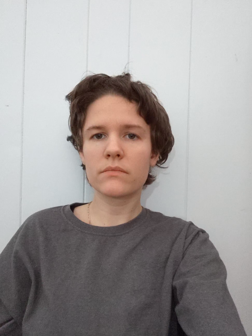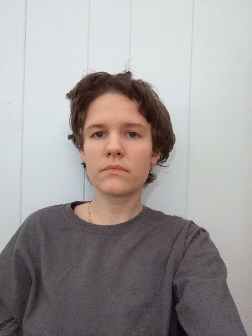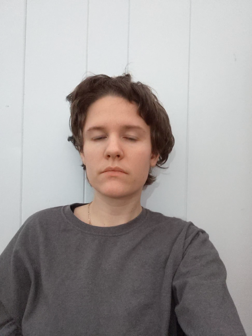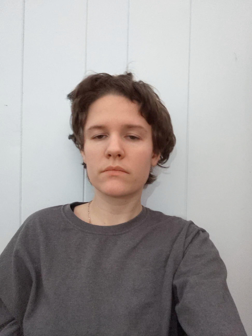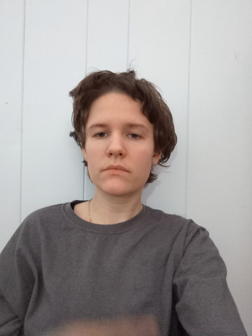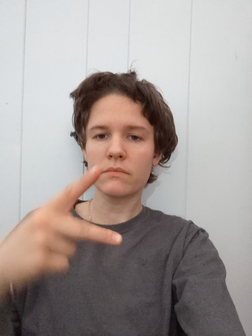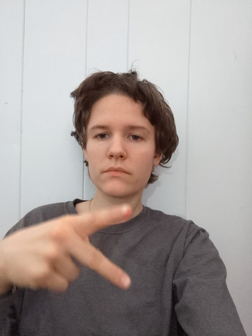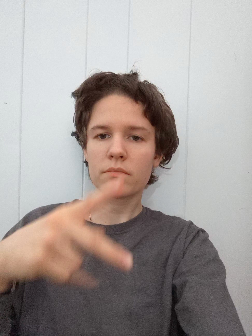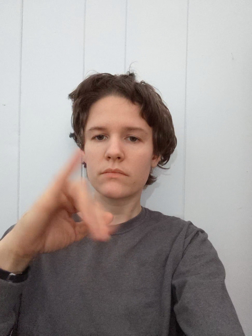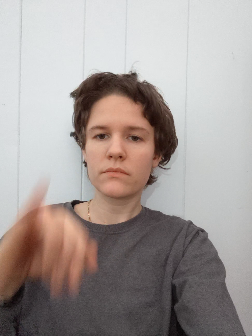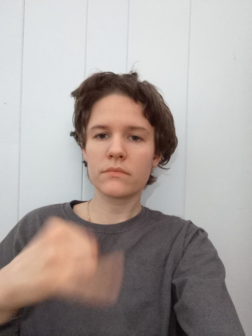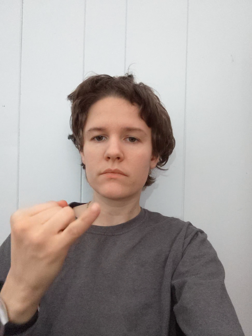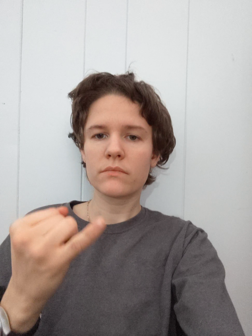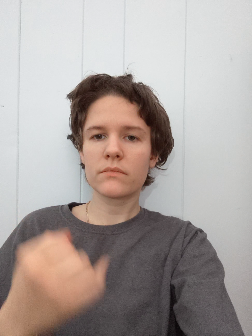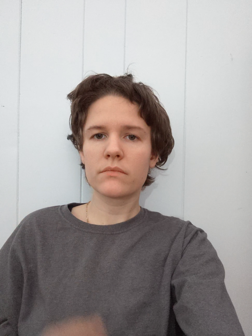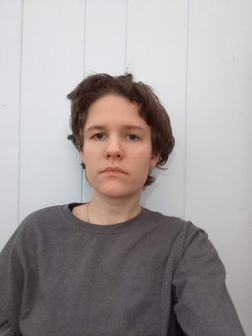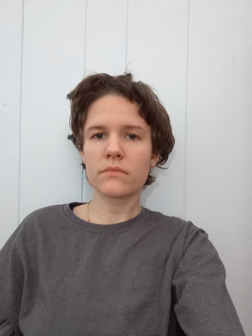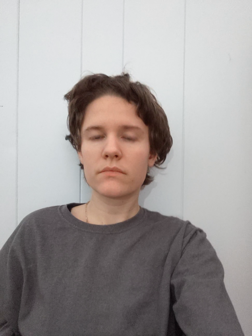pajamas